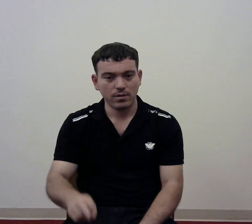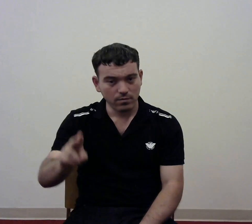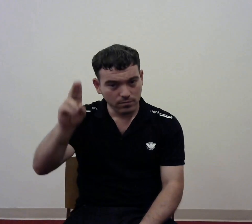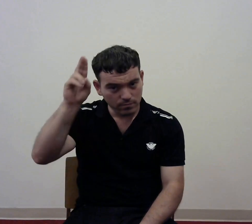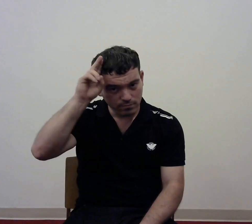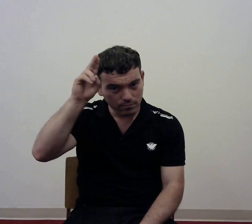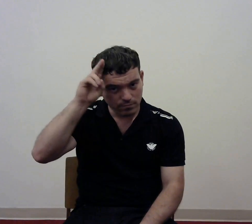ayaqyolu